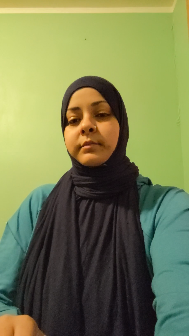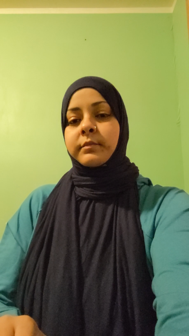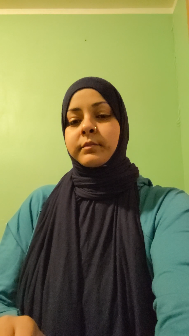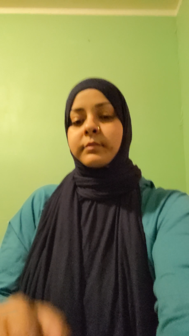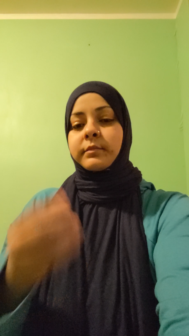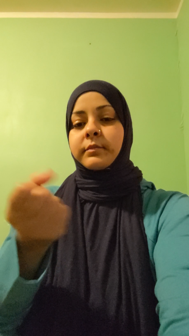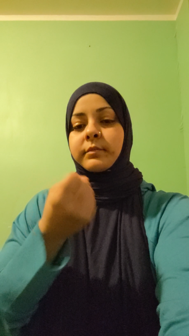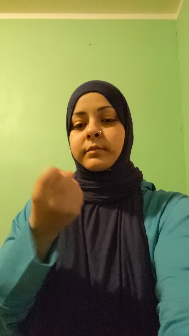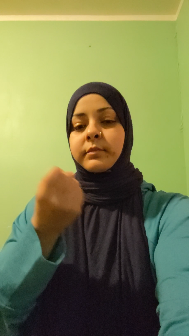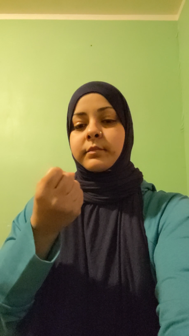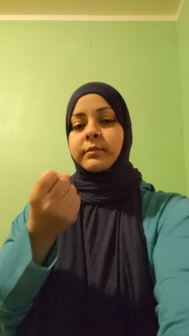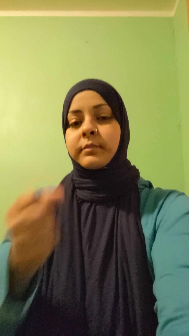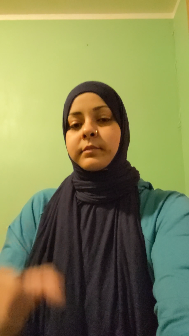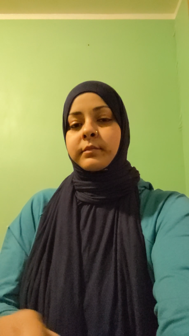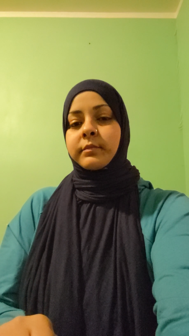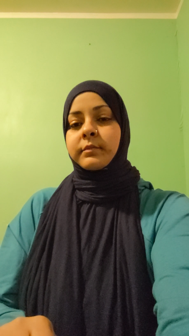hold